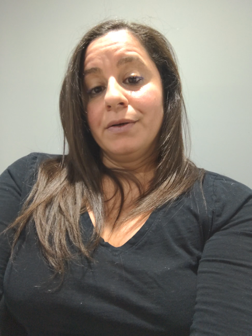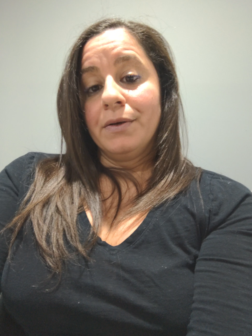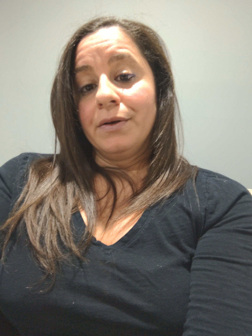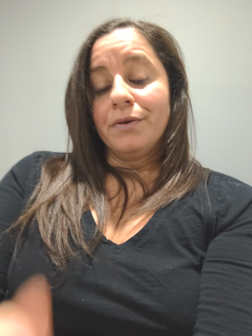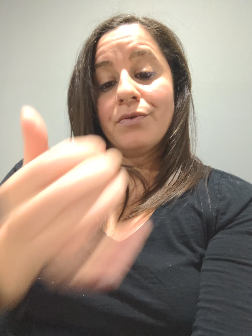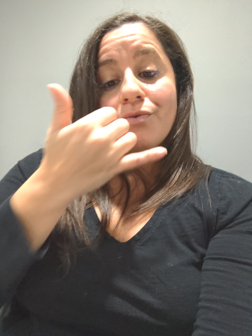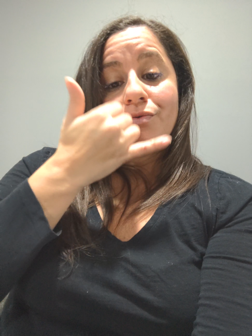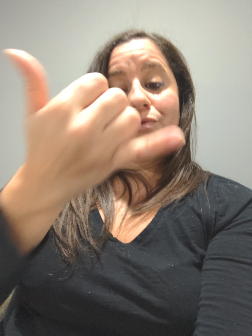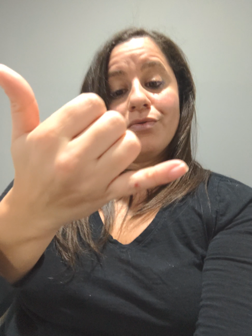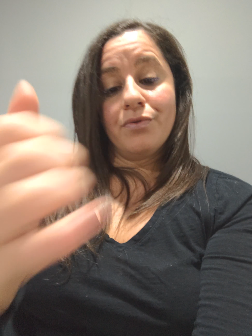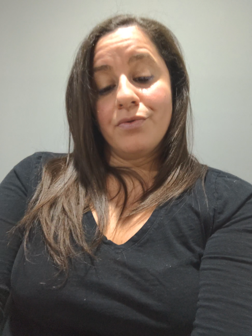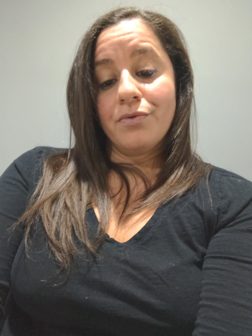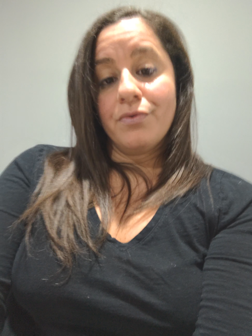call on the phone